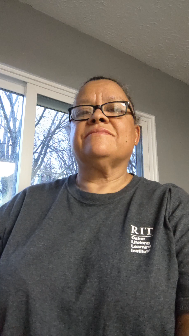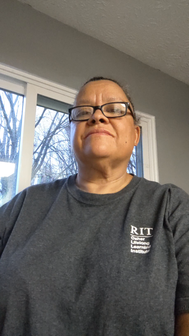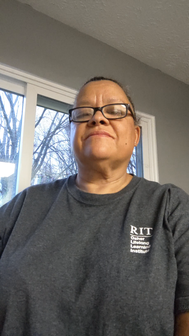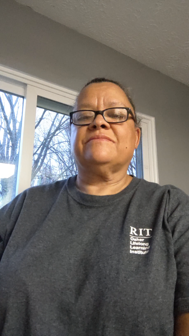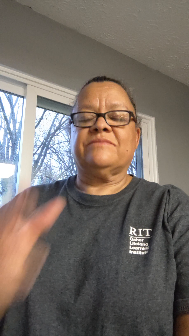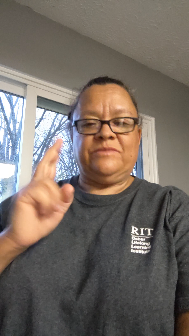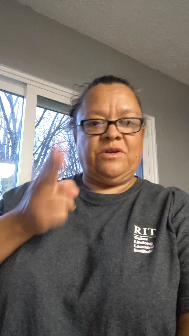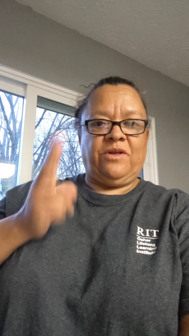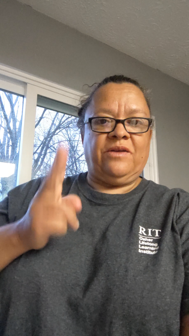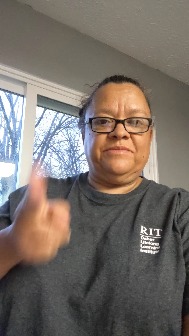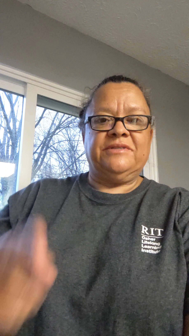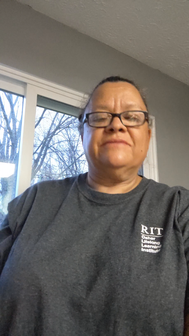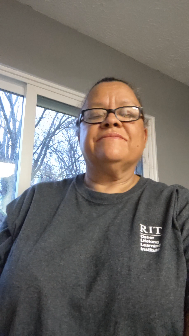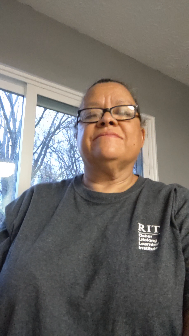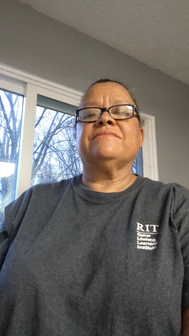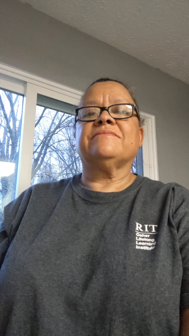hurry